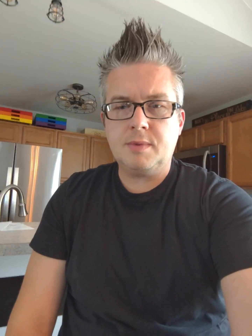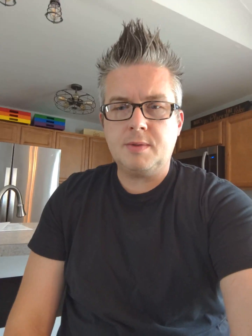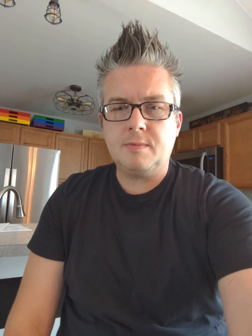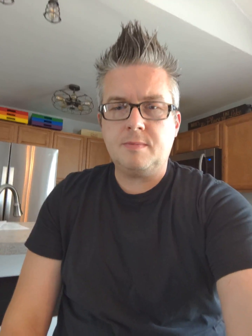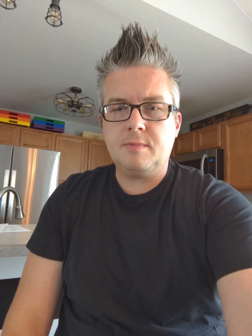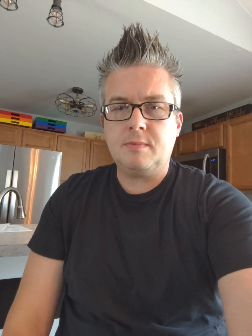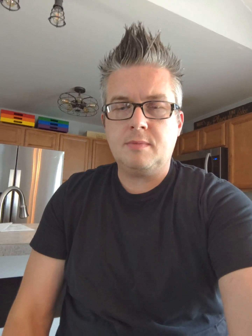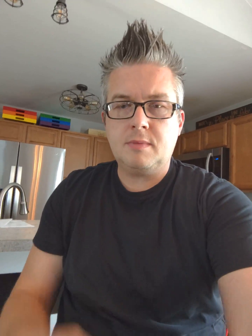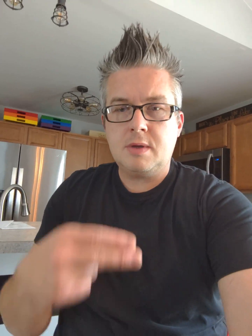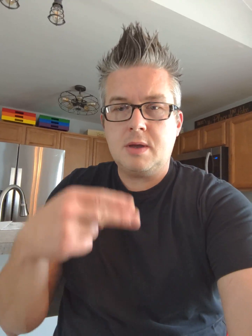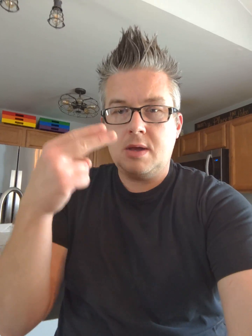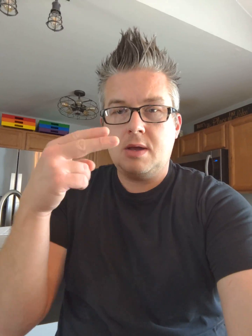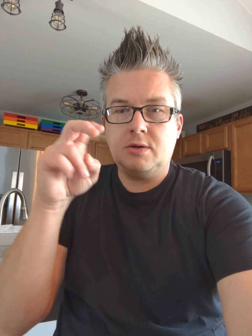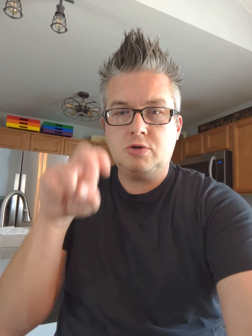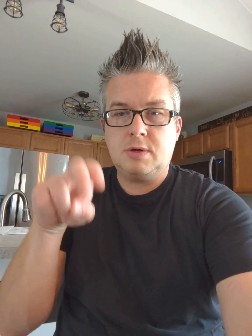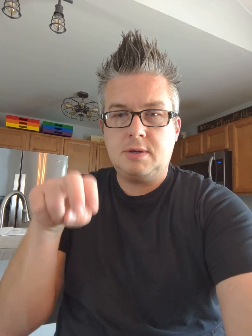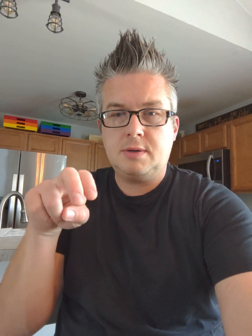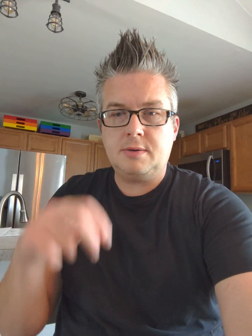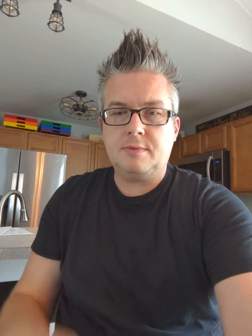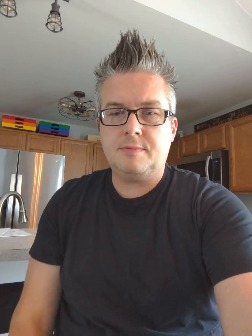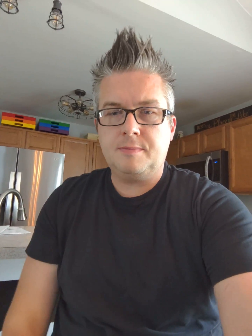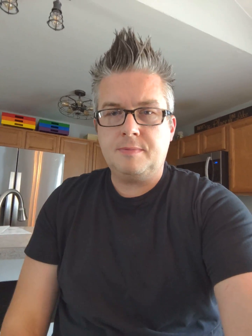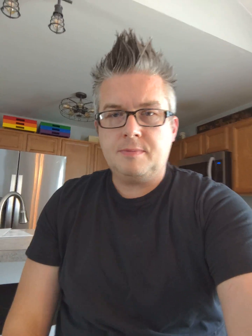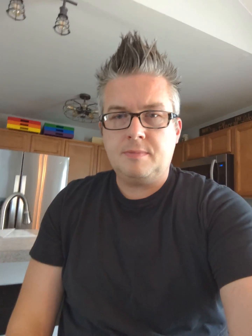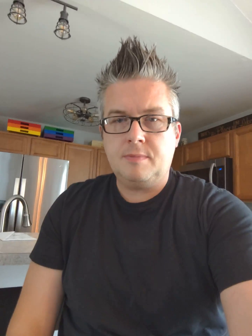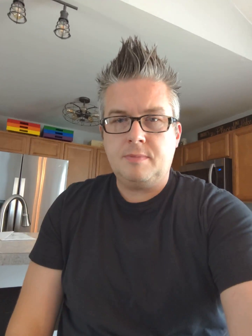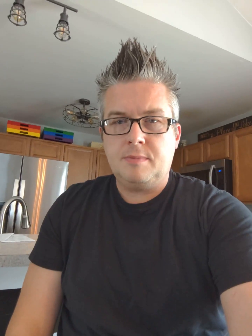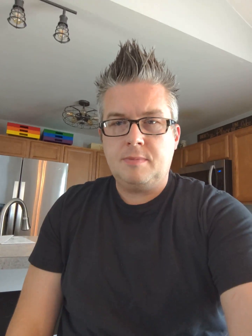high chair